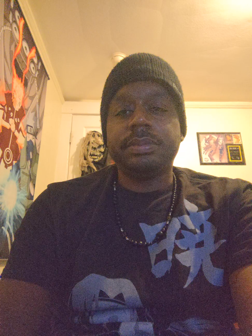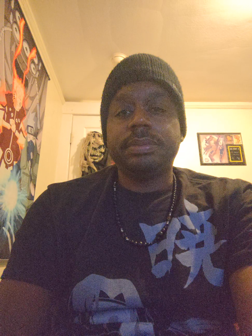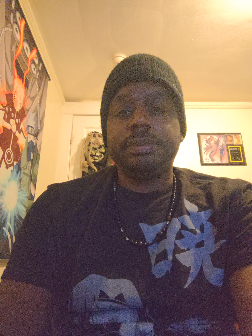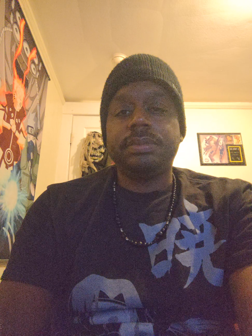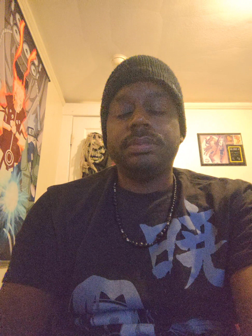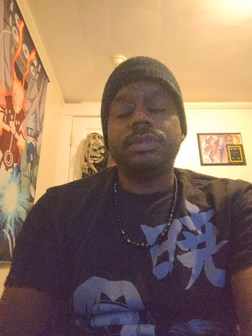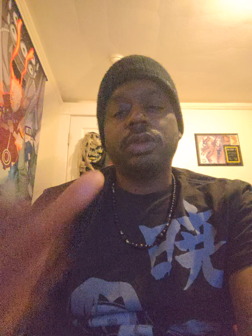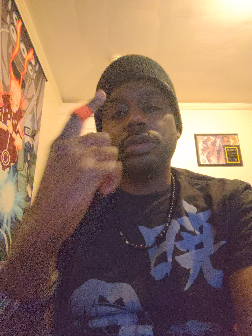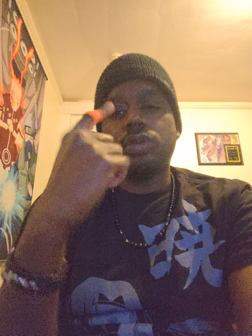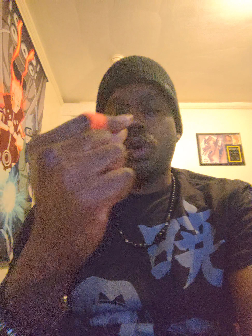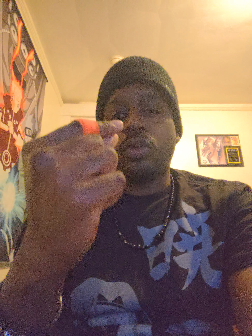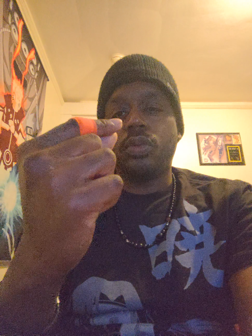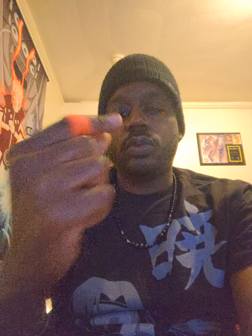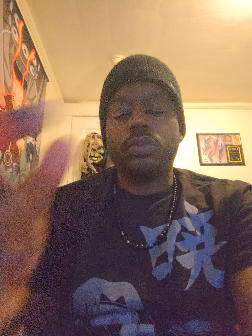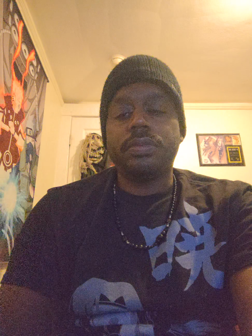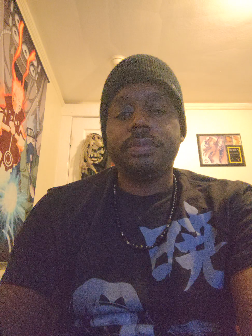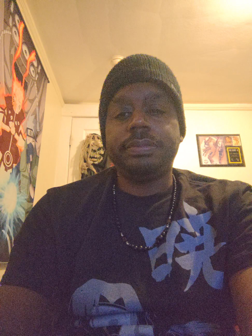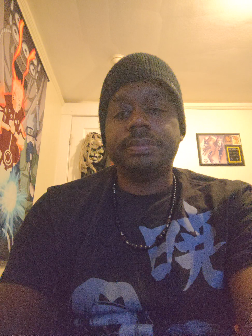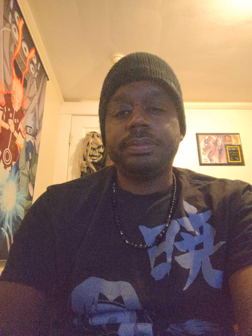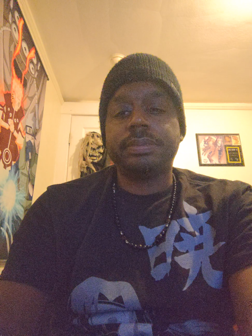go